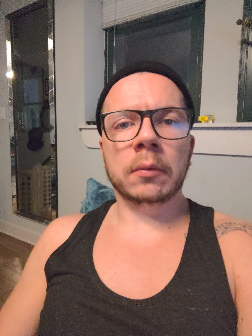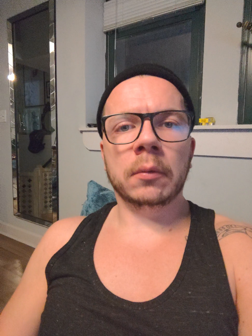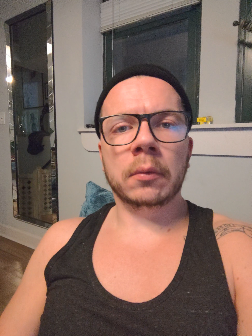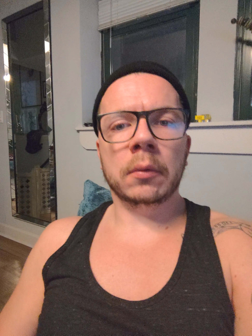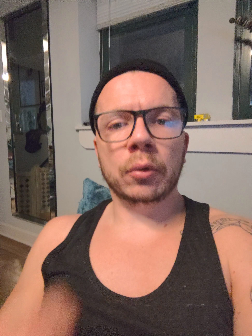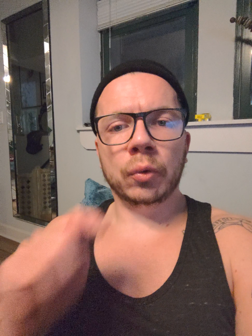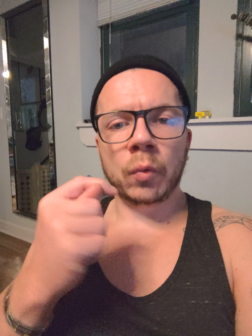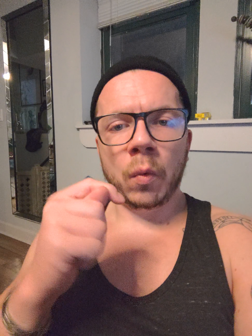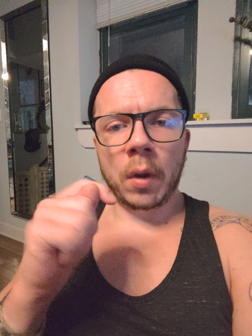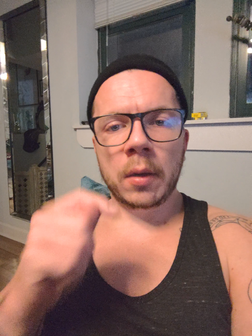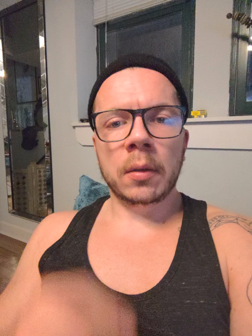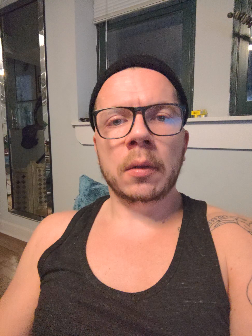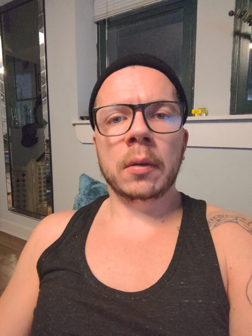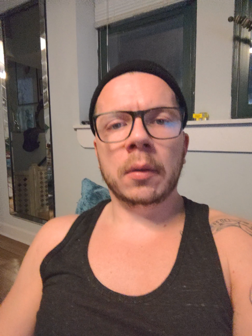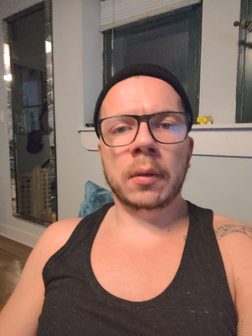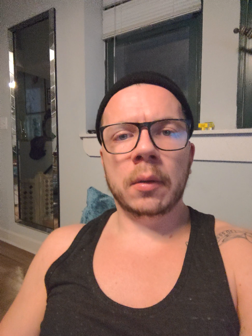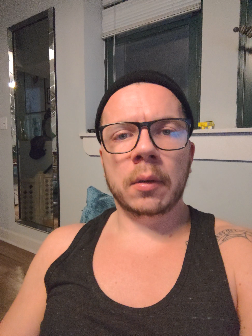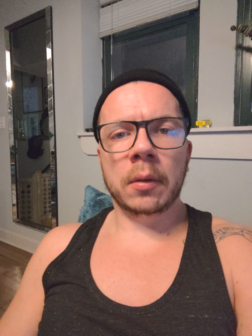toy